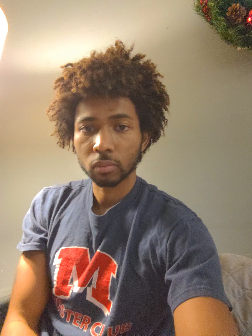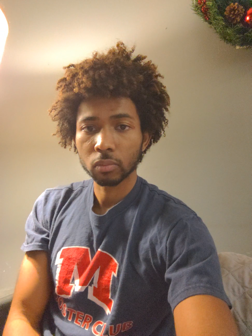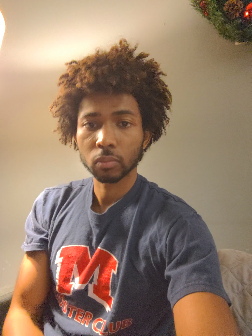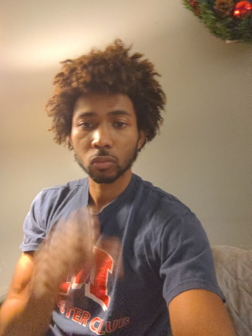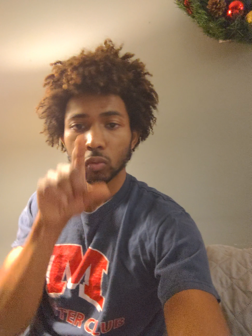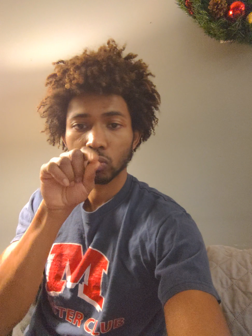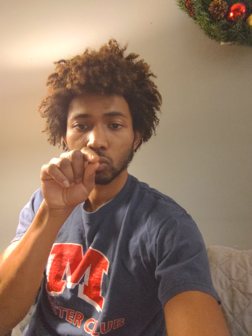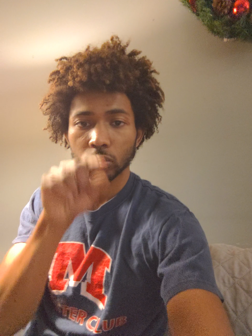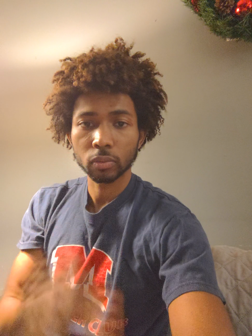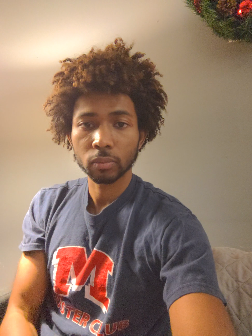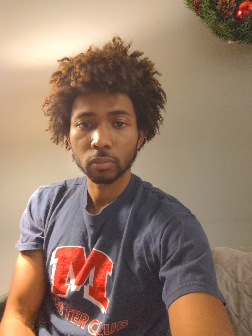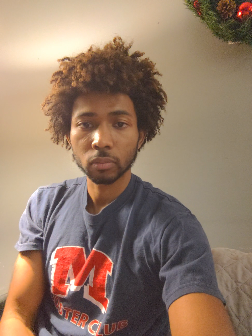bird